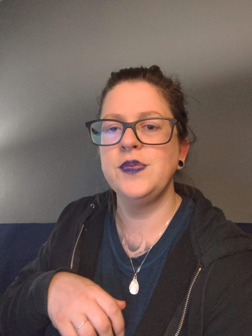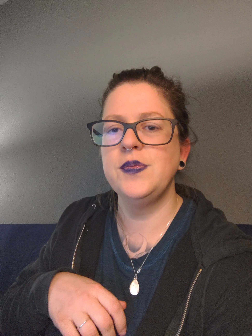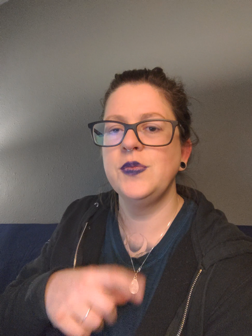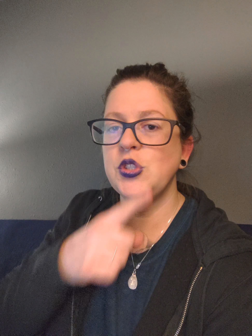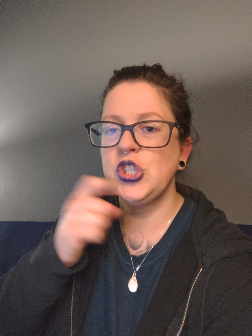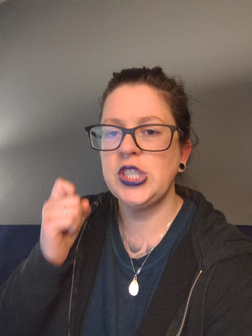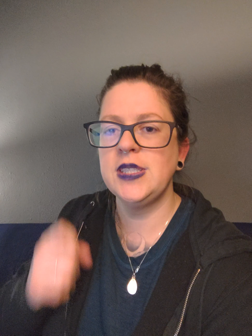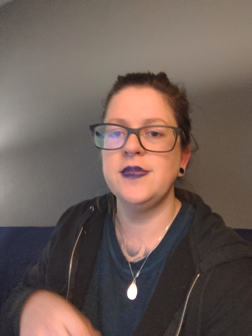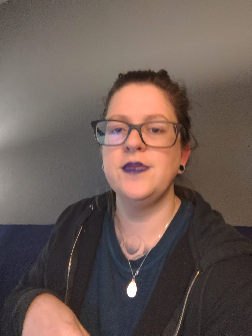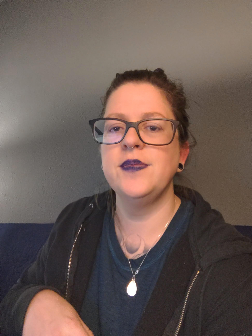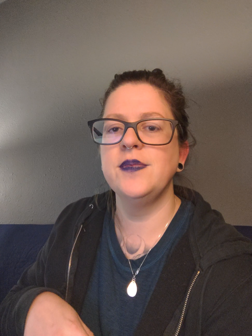dry